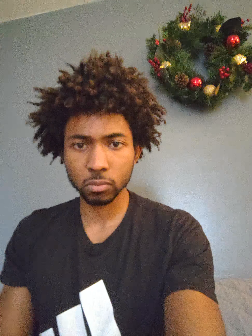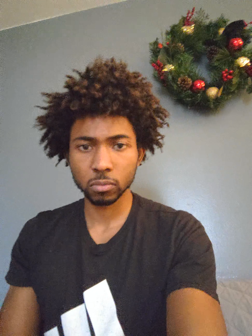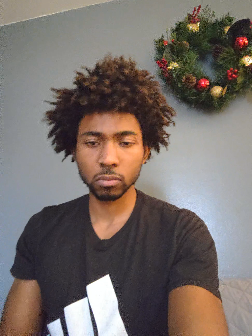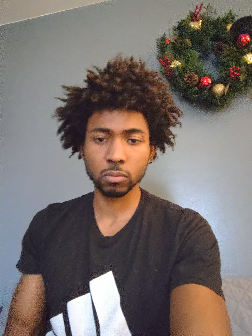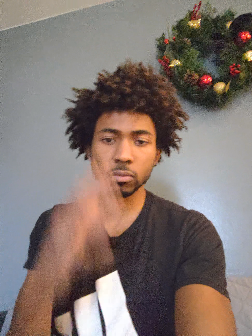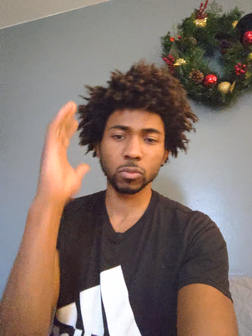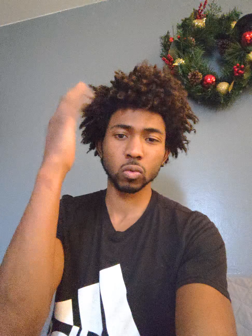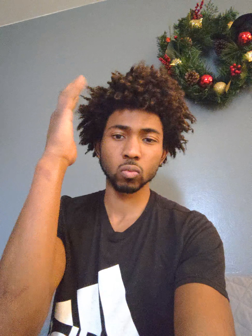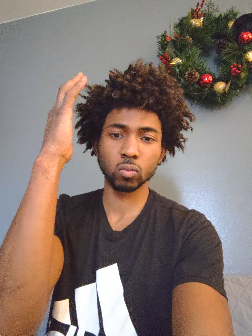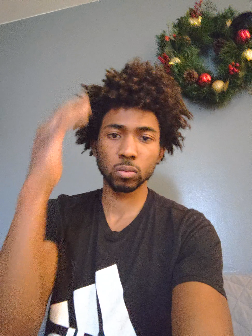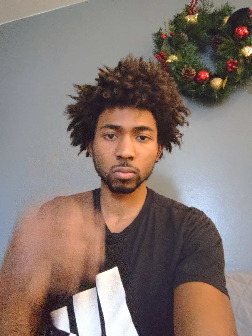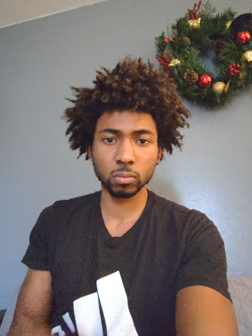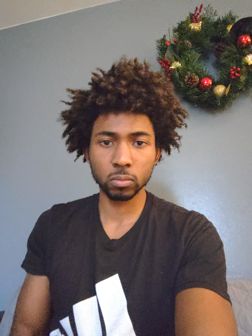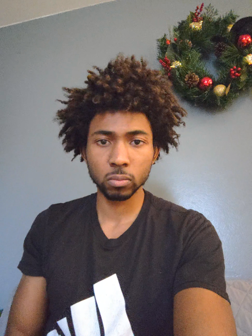tree